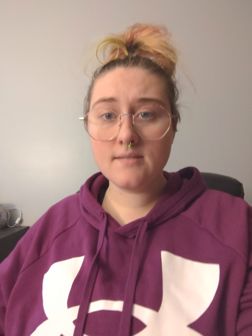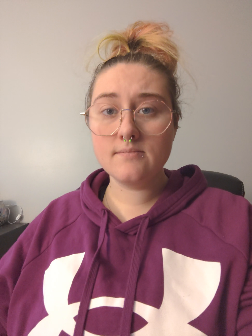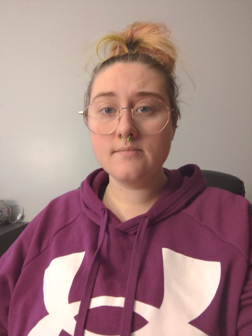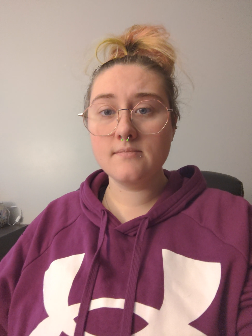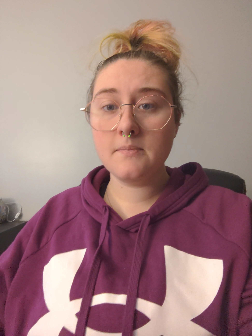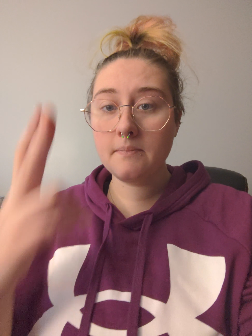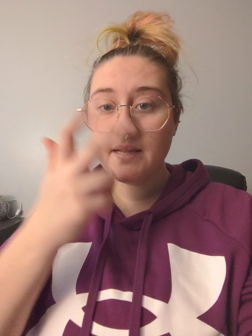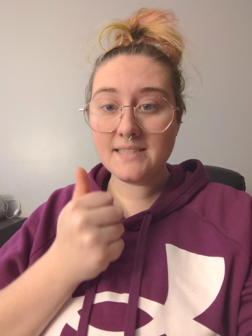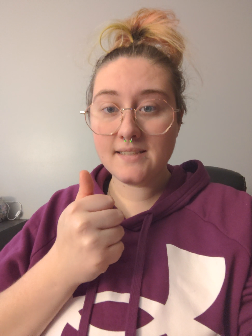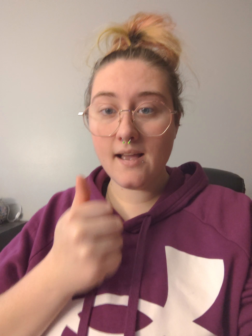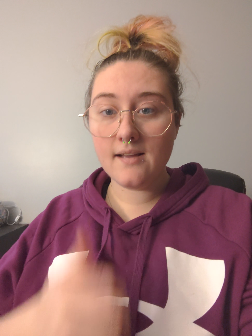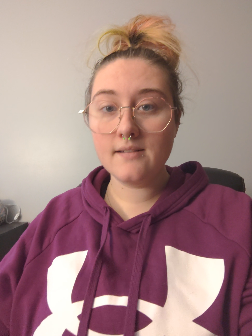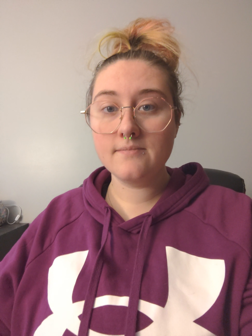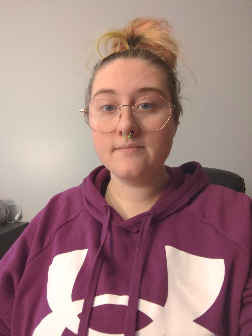pizza